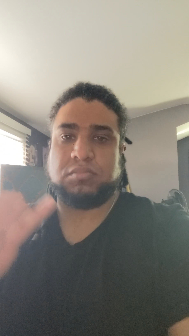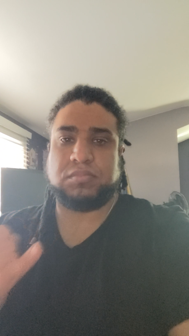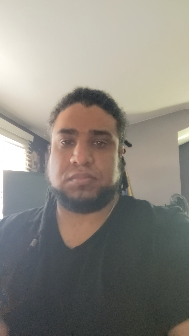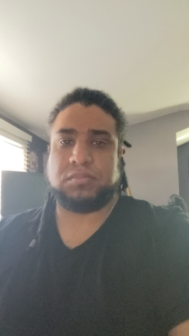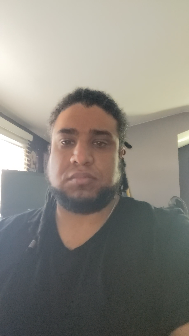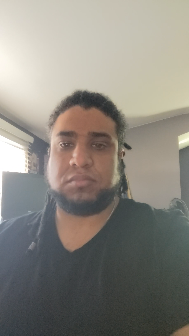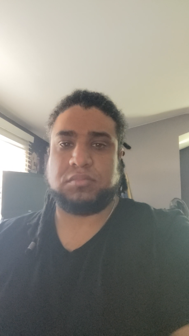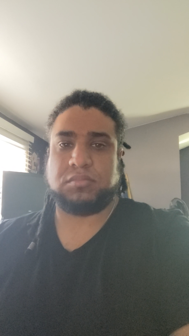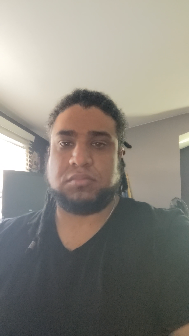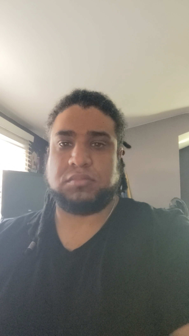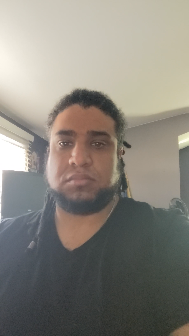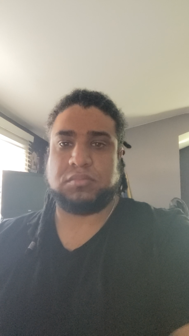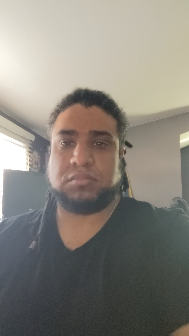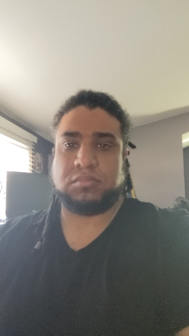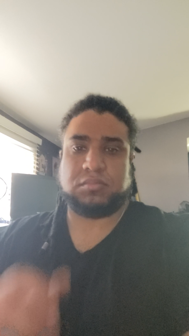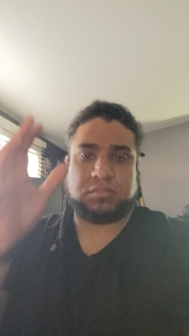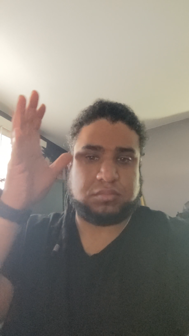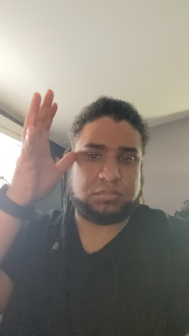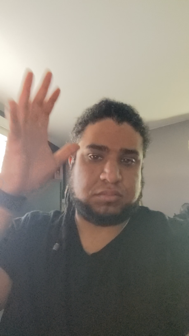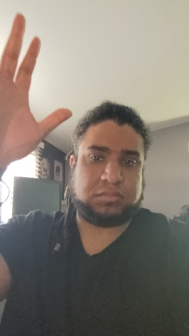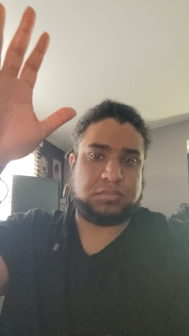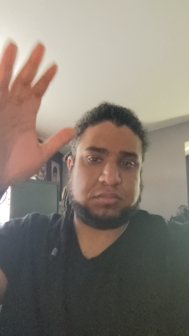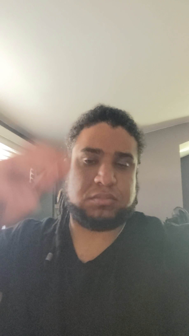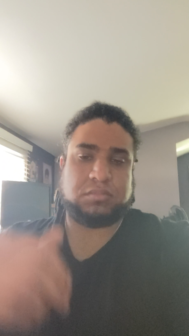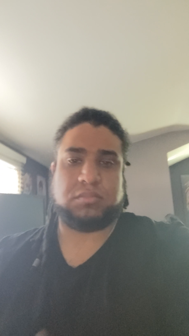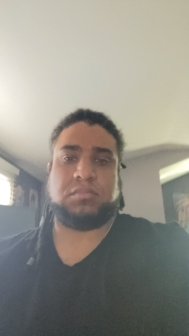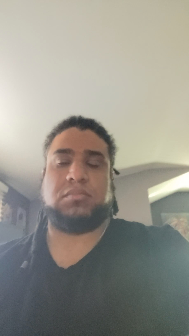moose